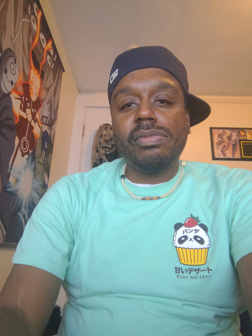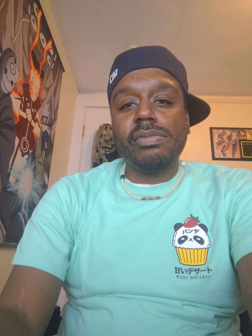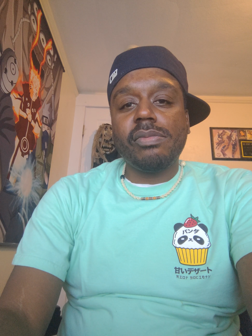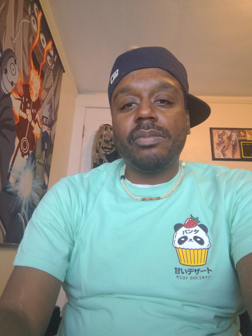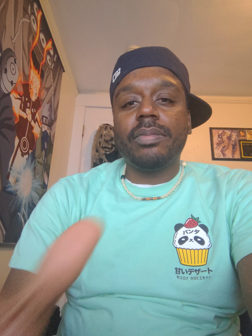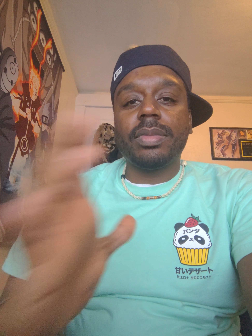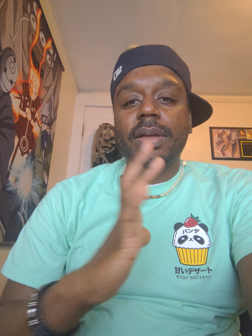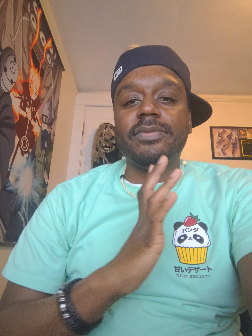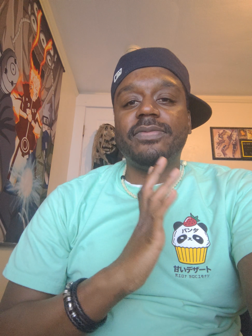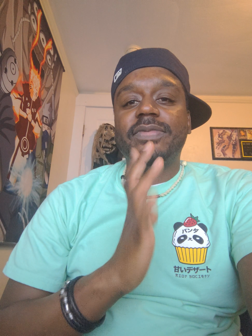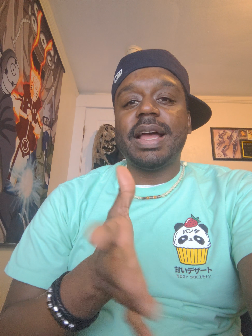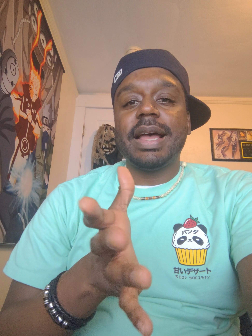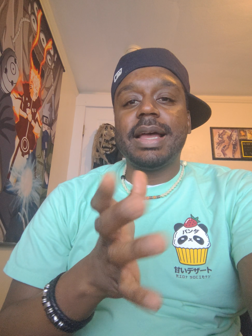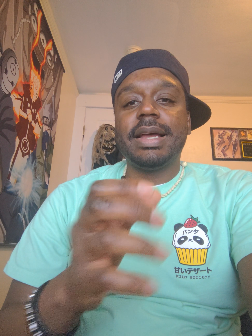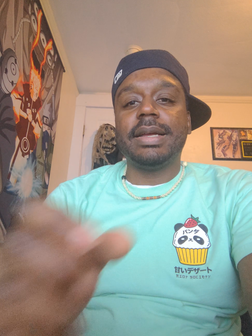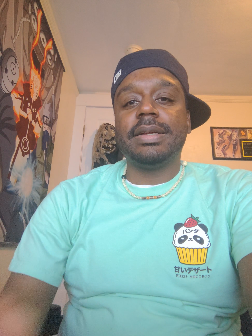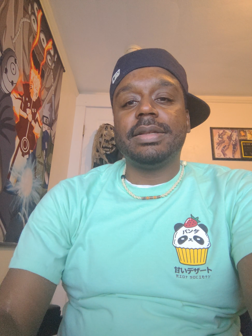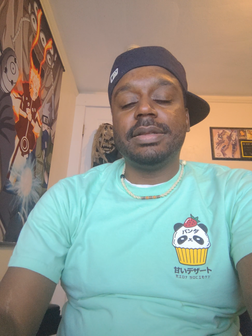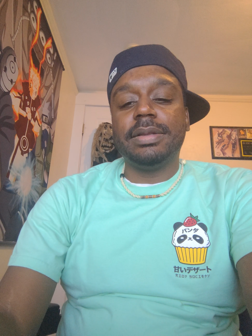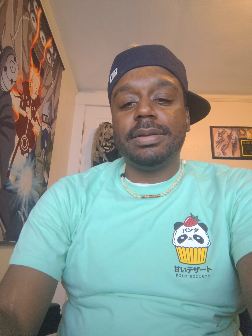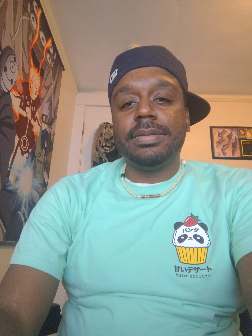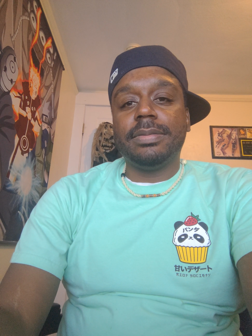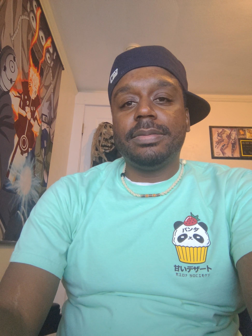fine